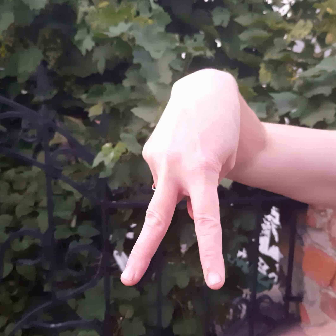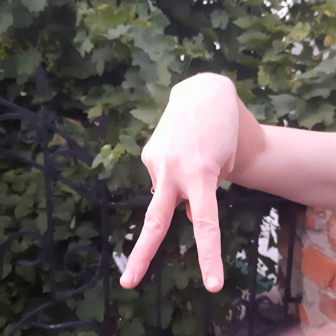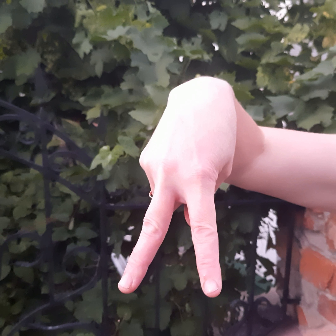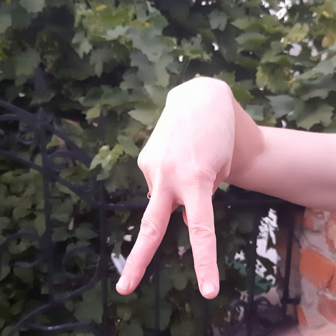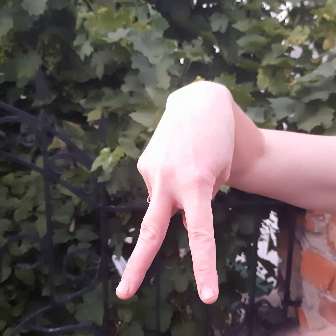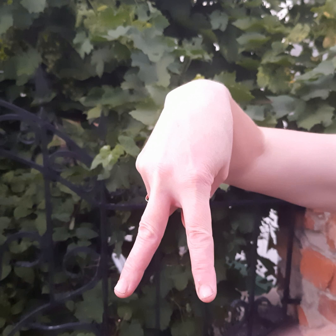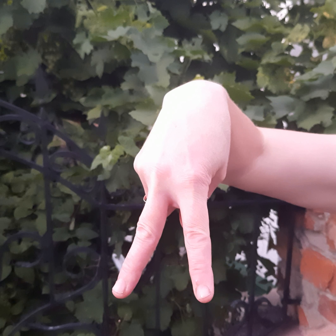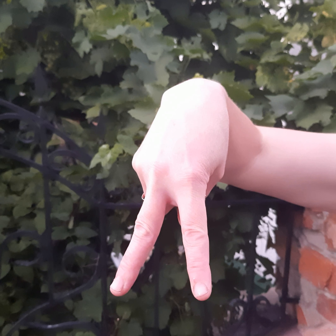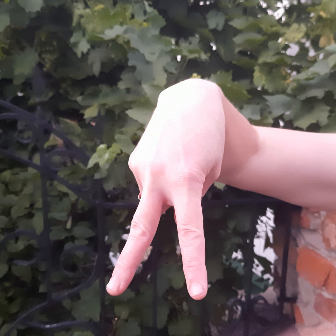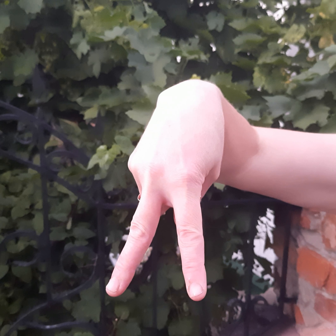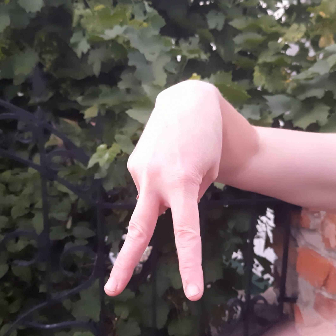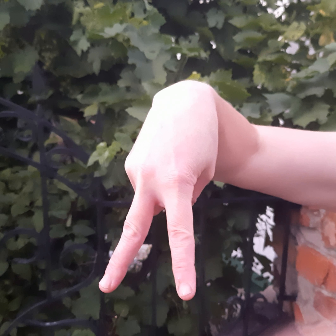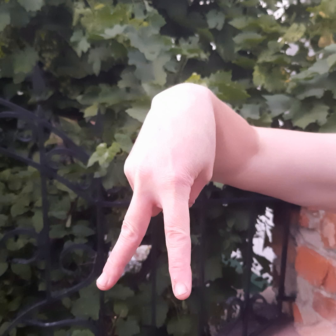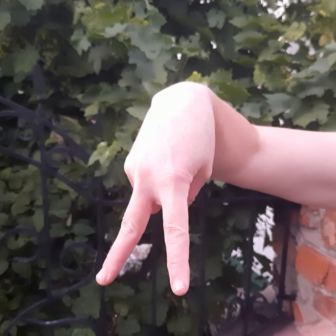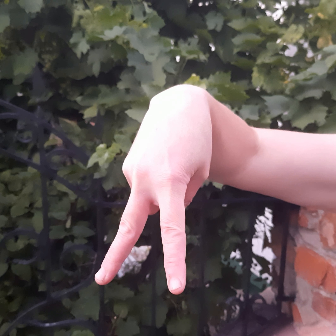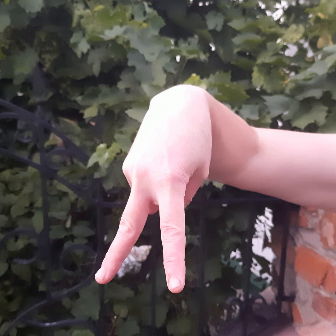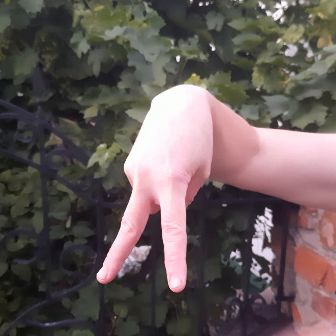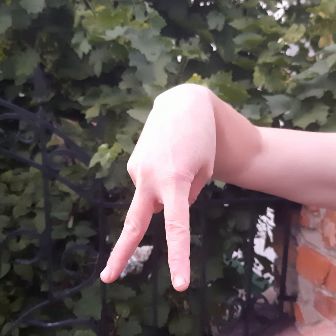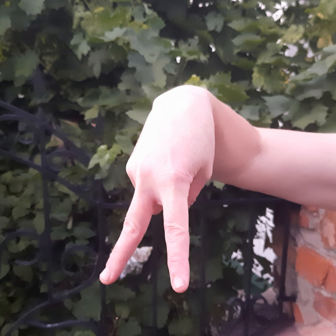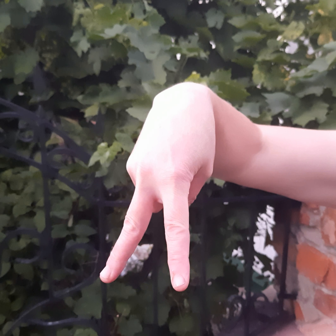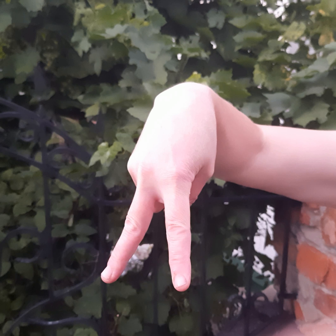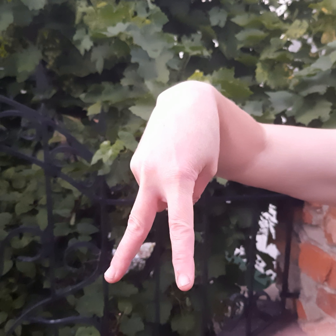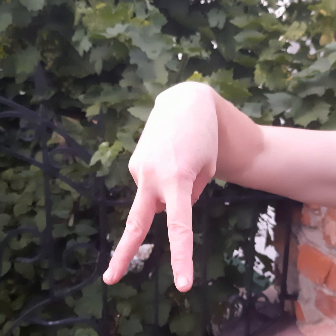Л